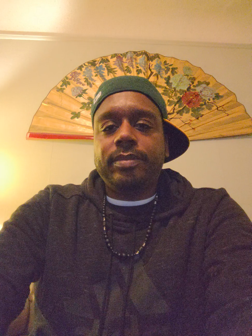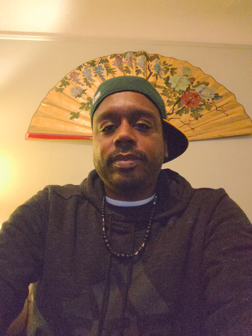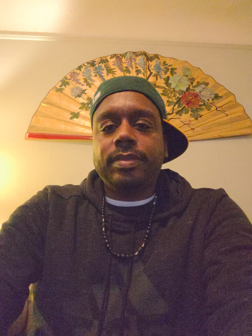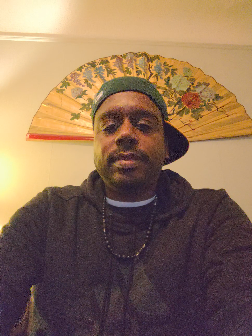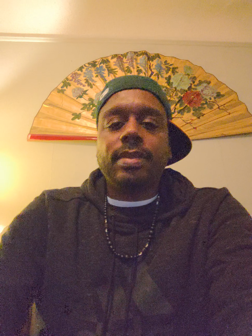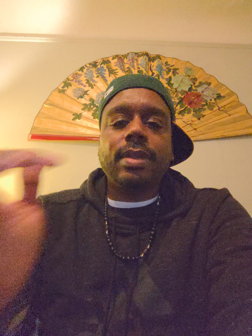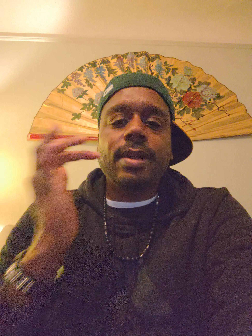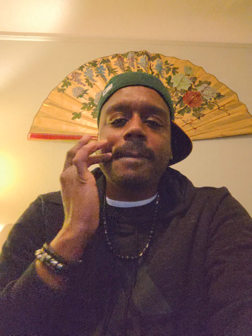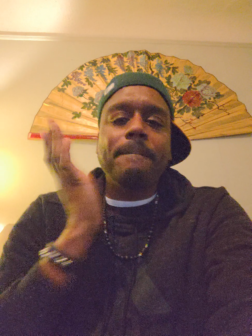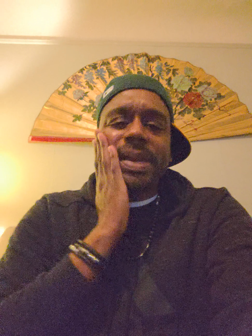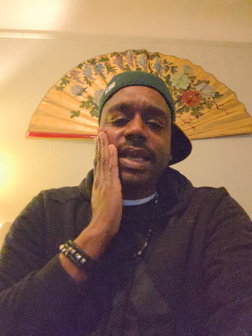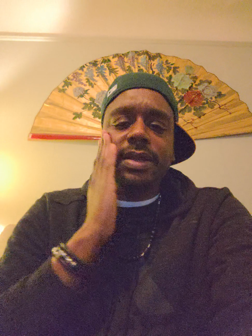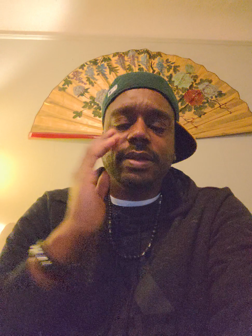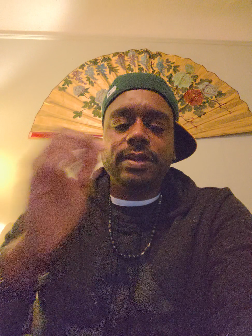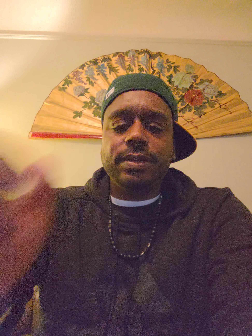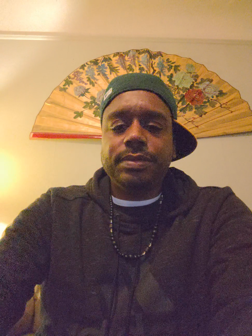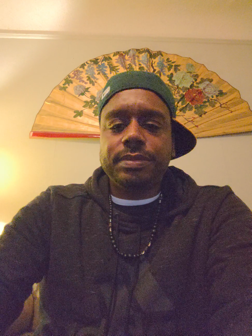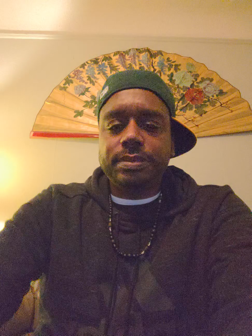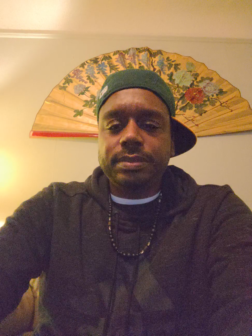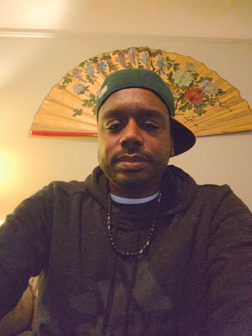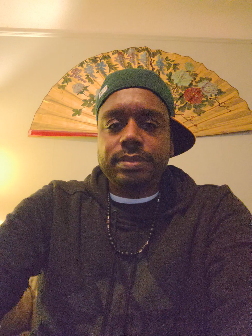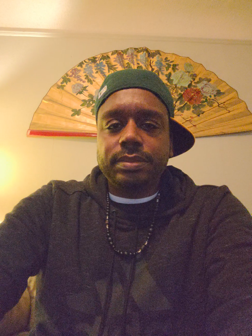bee